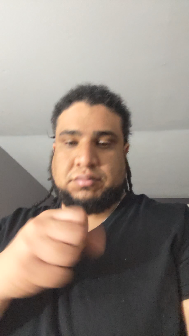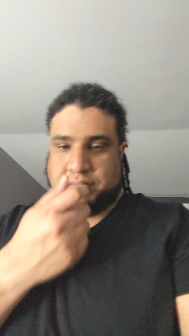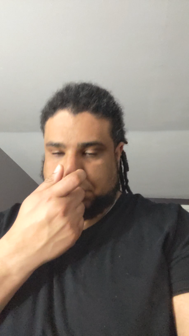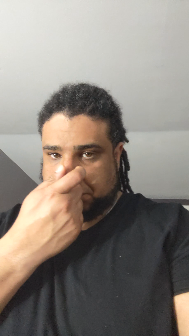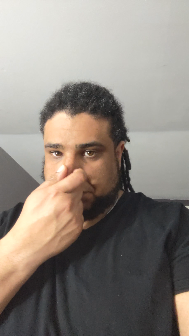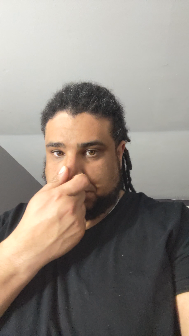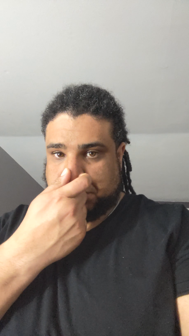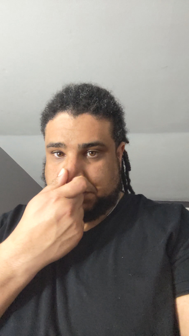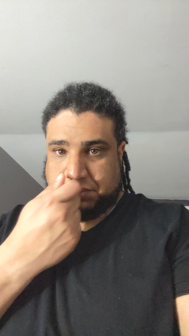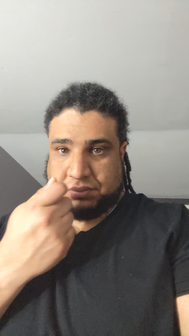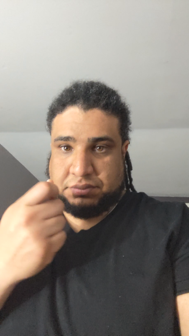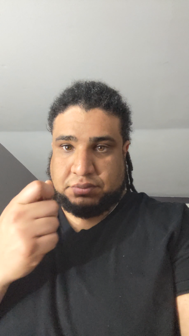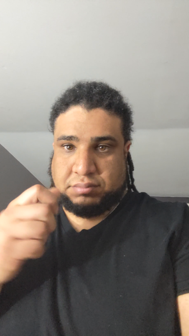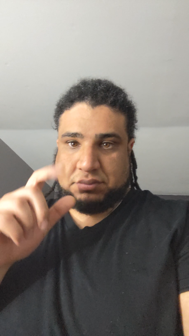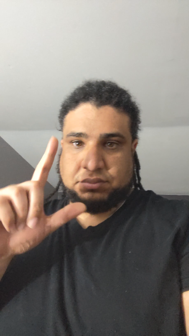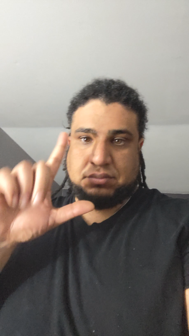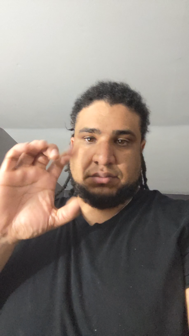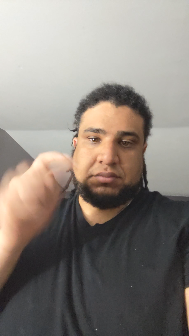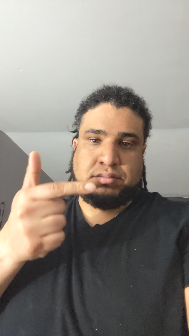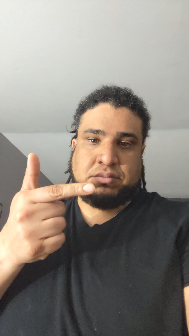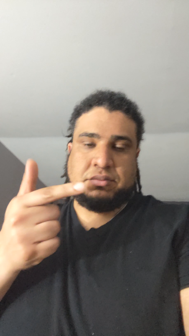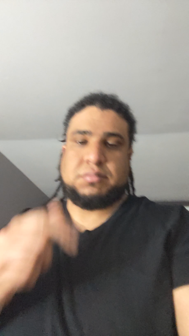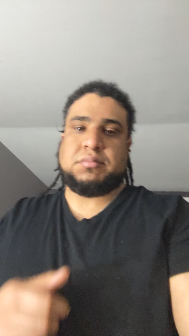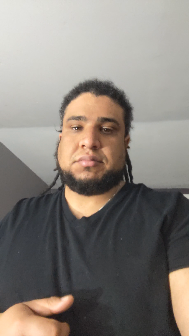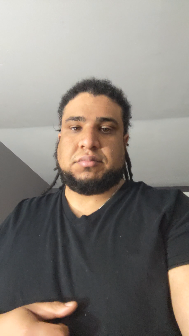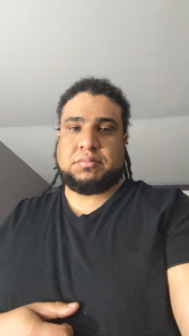leg